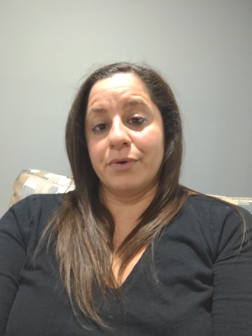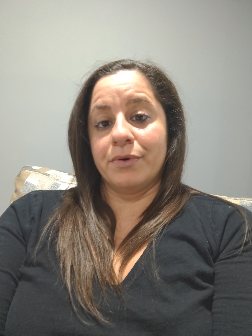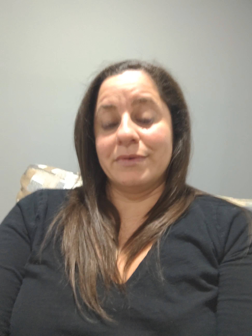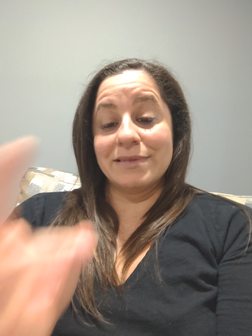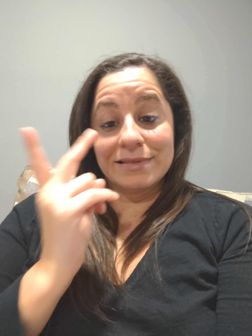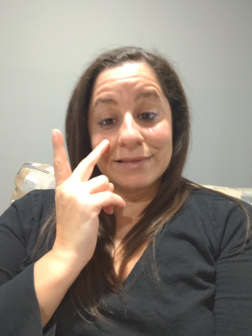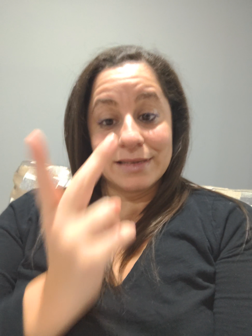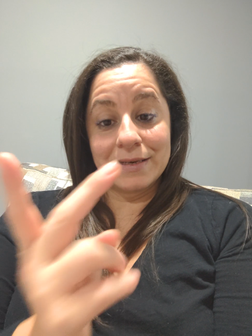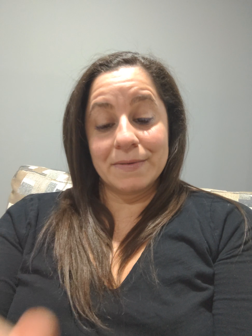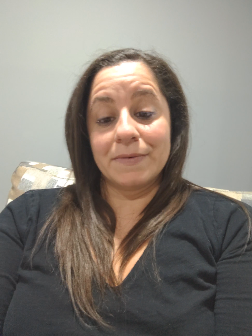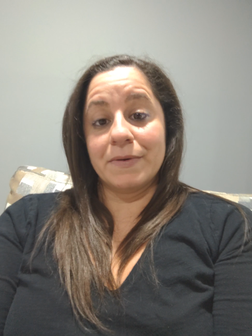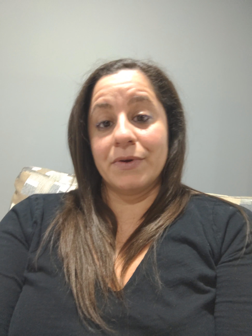see